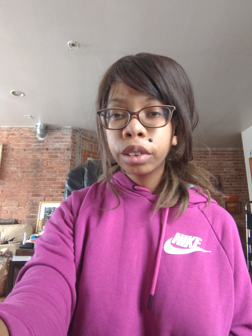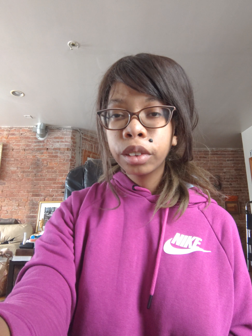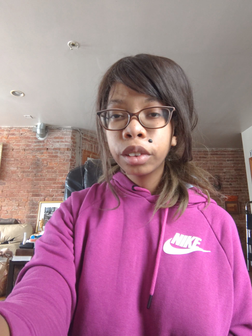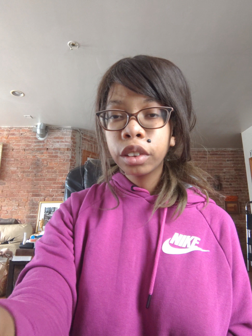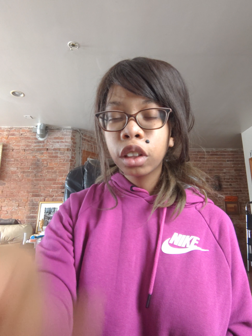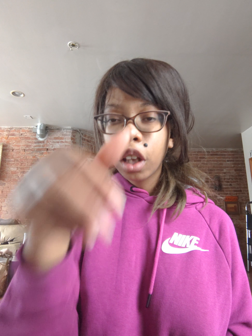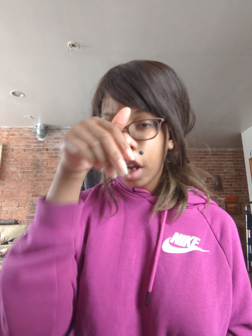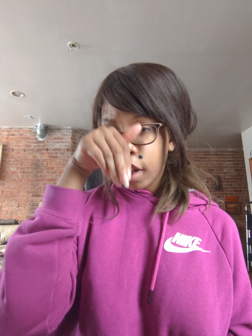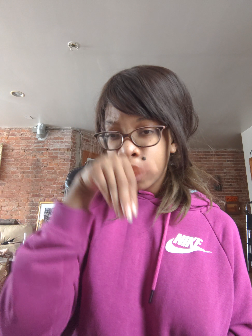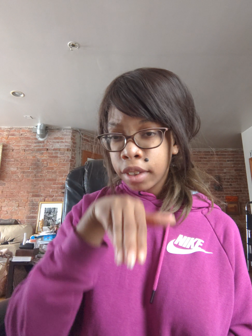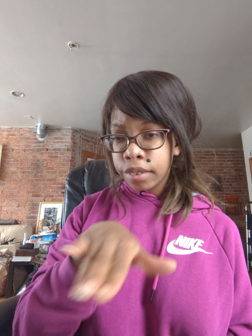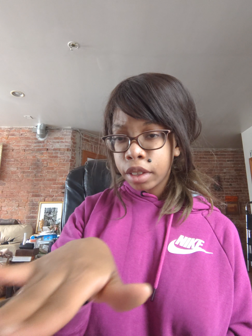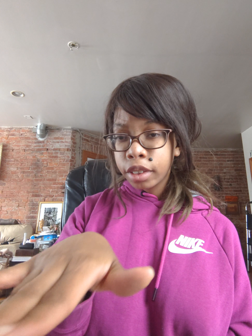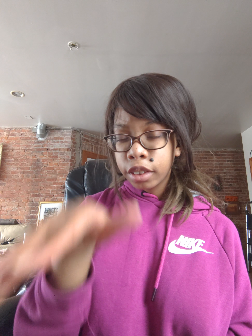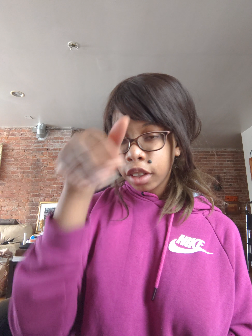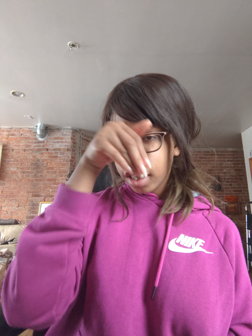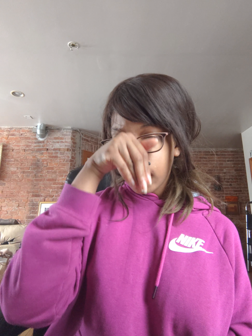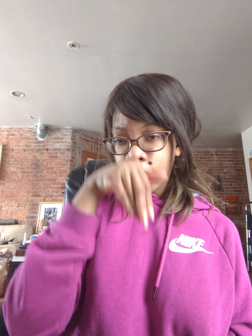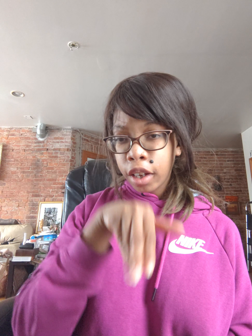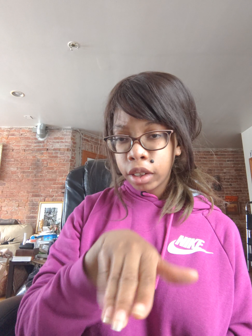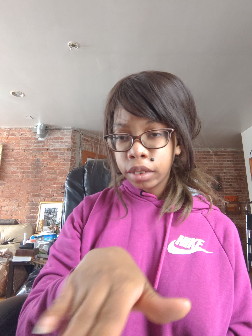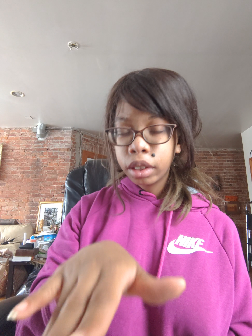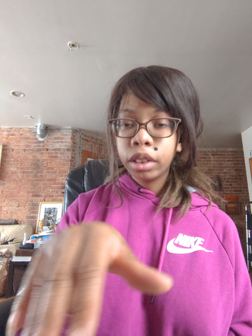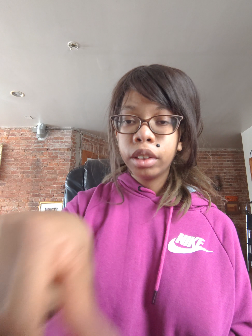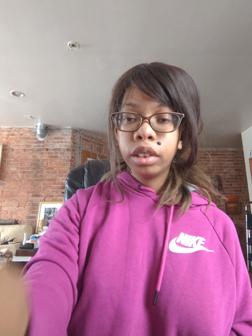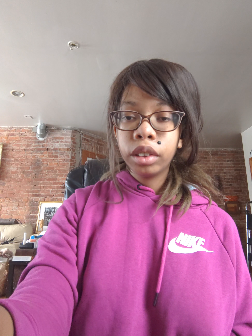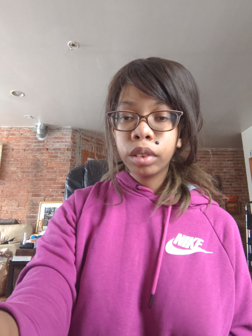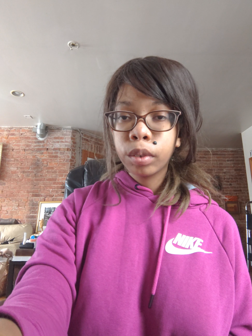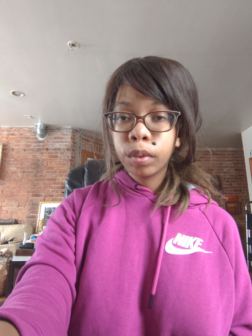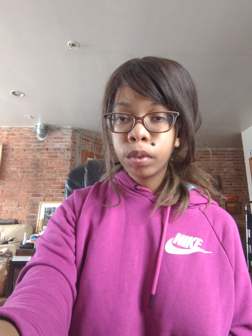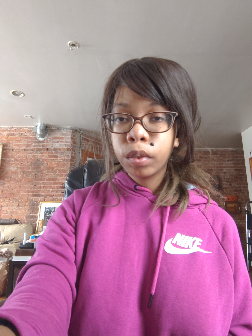elephant